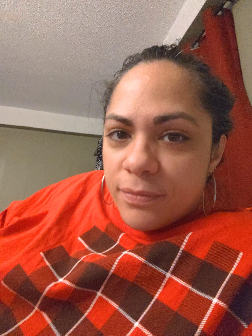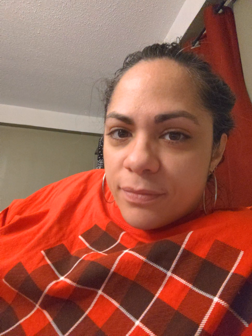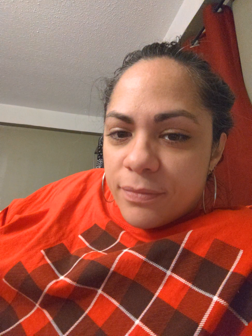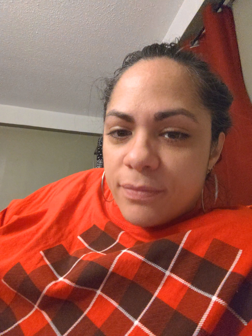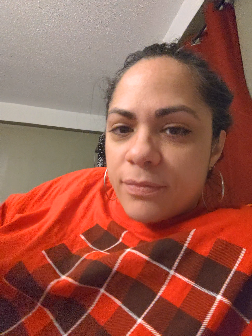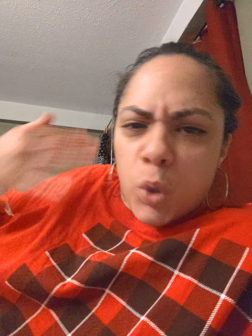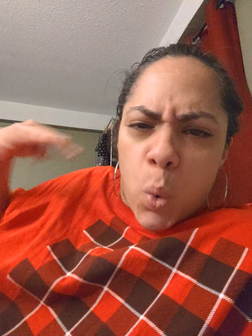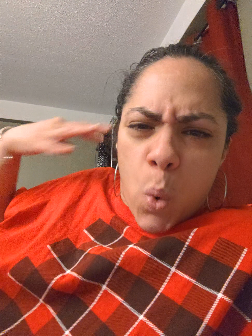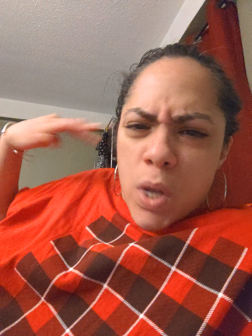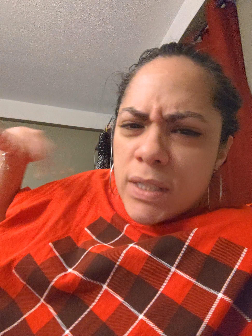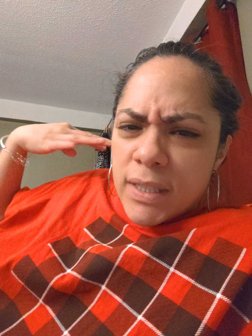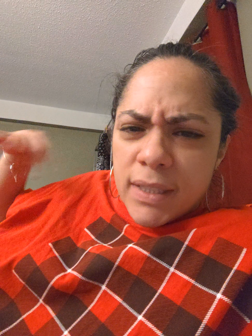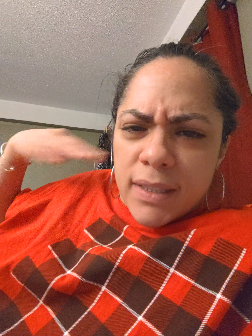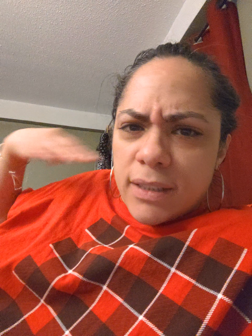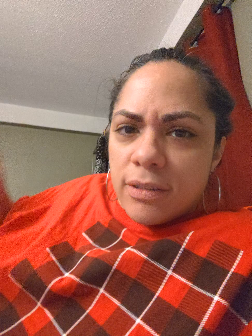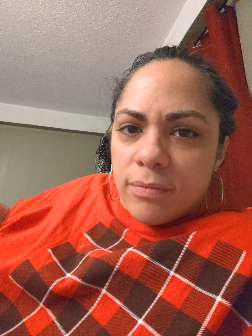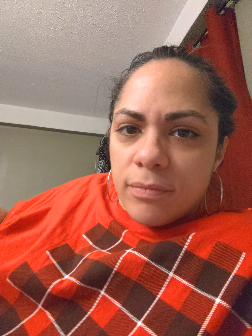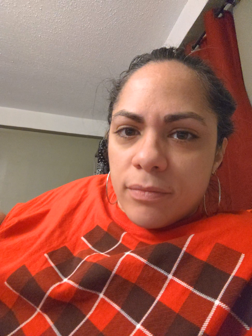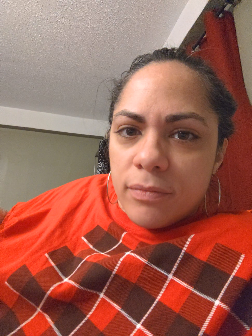noisy